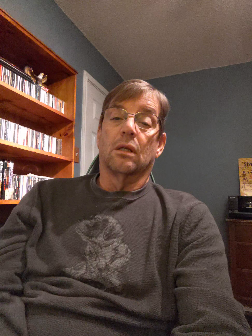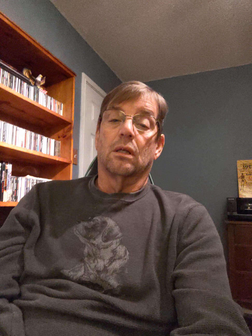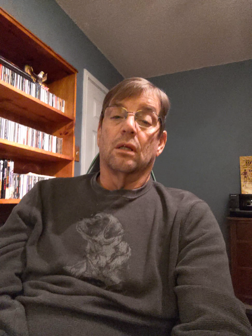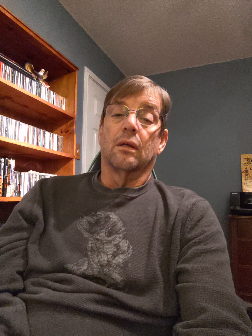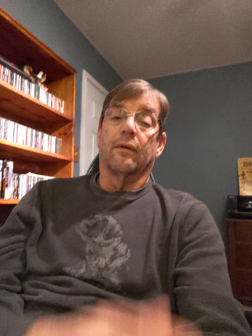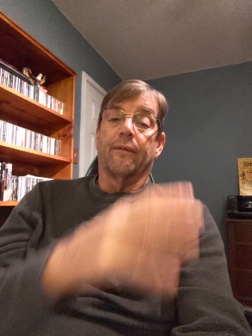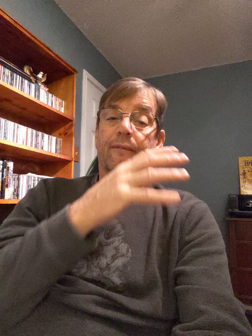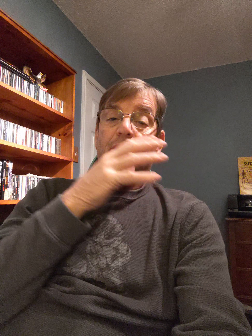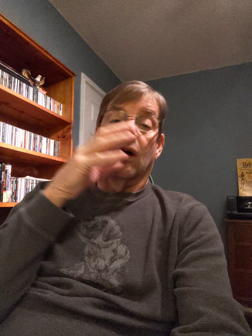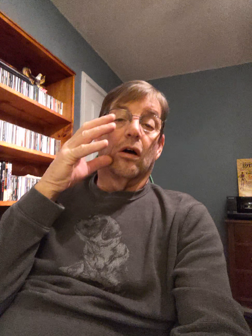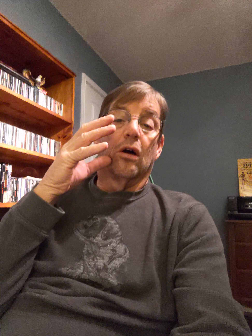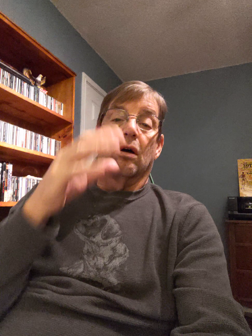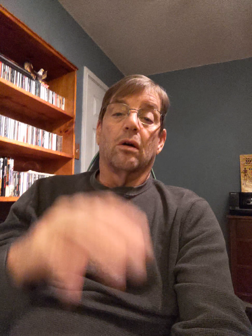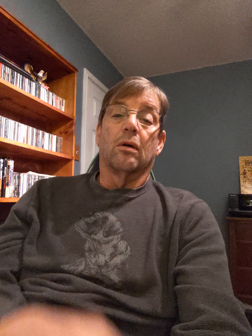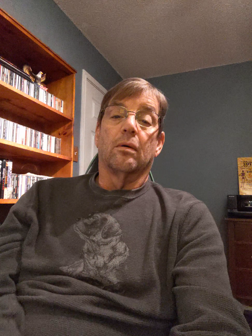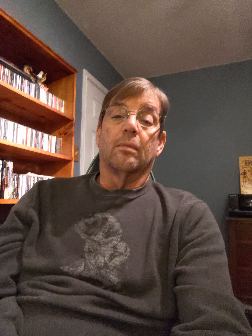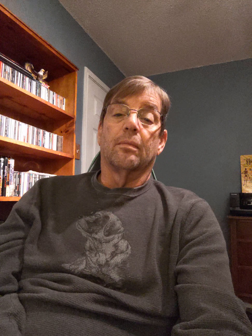farm